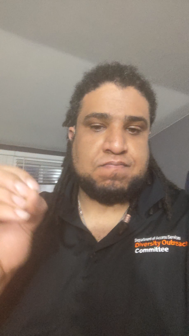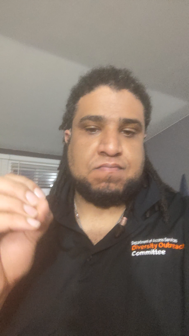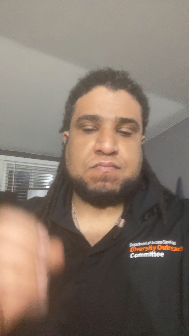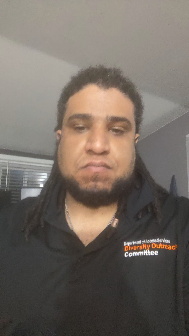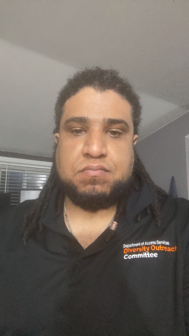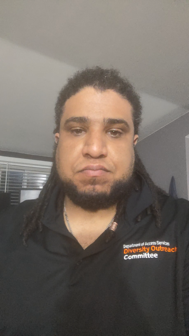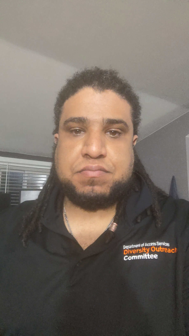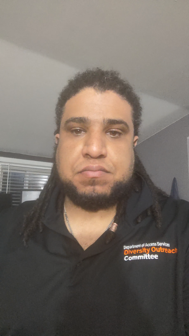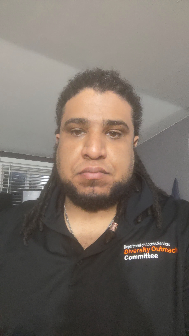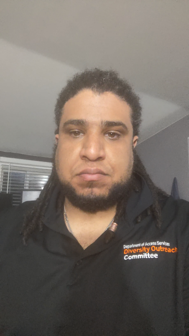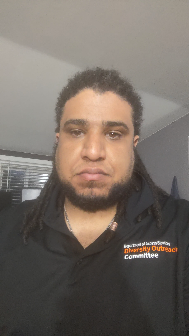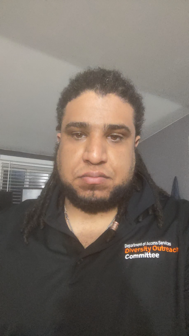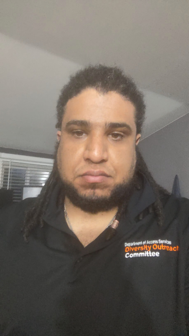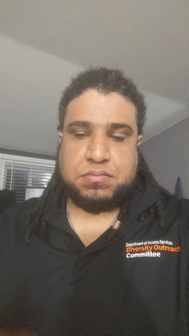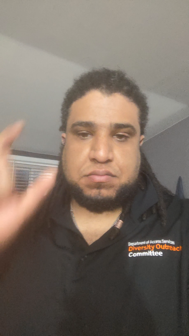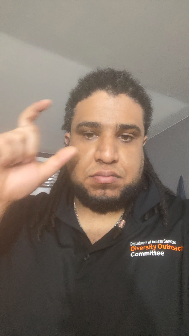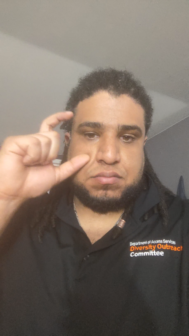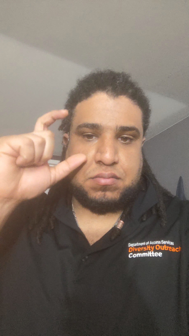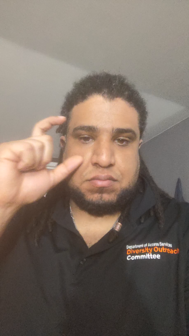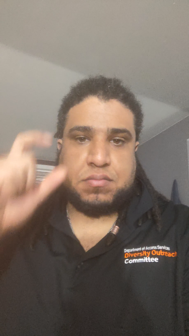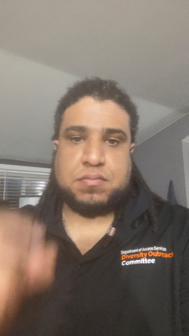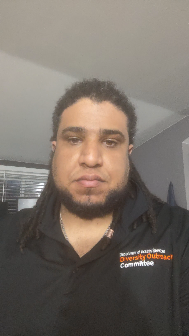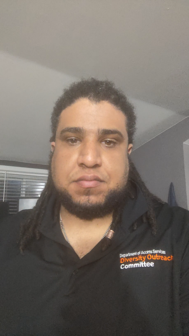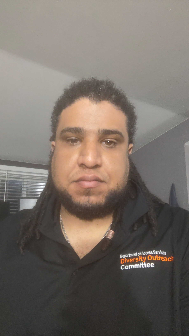glasses